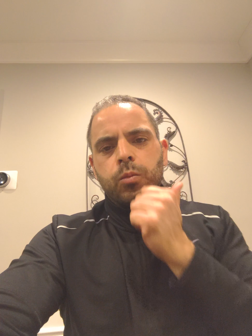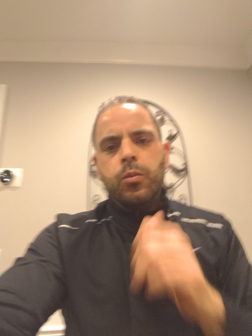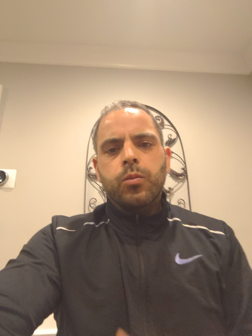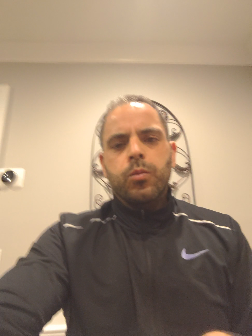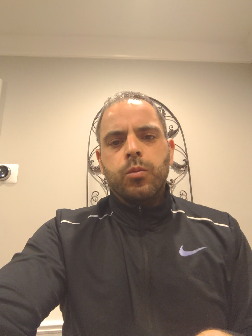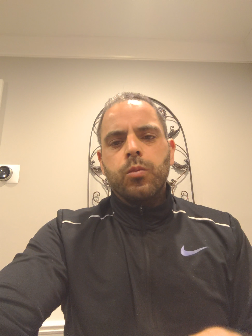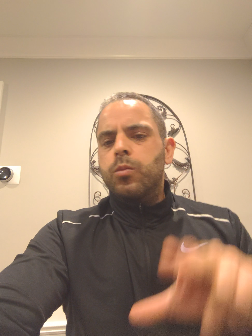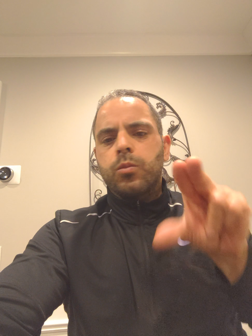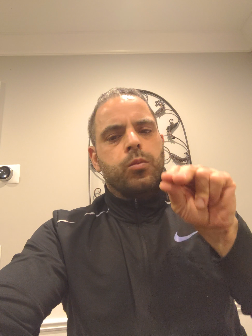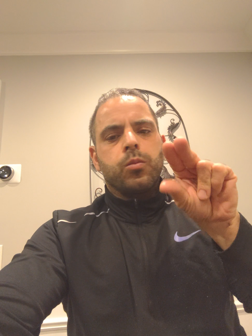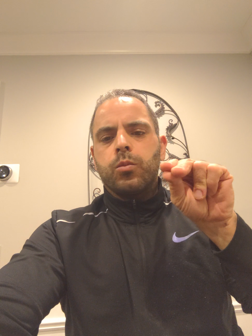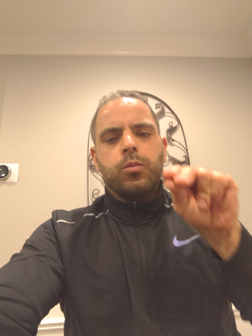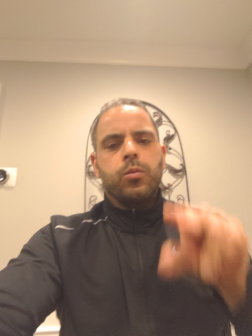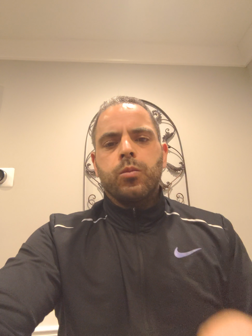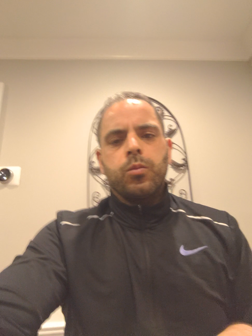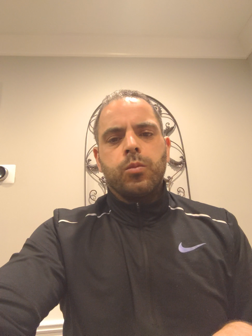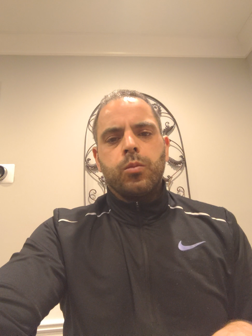no